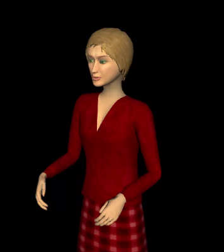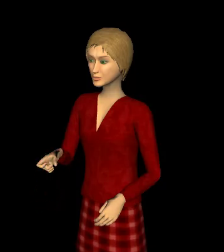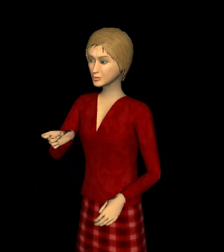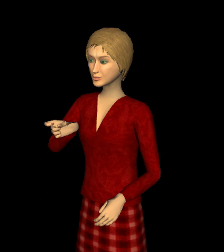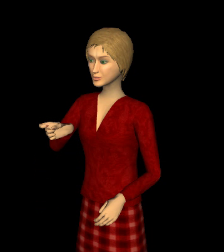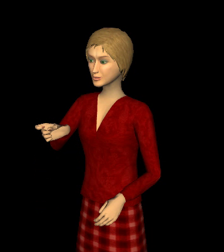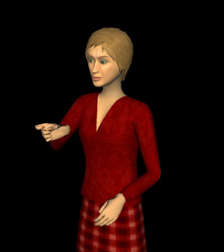كلمة